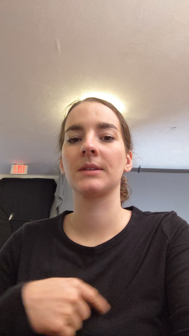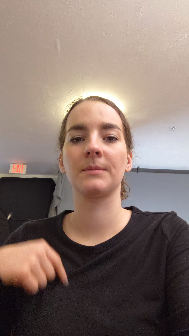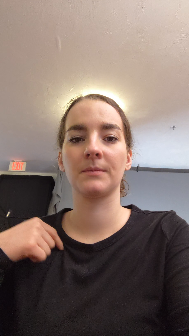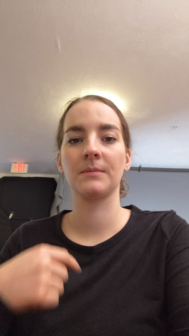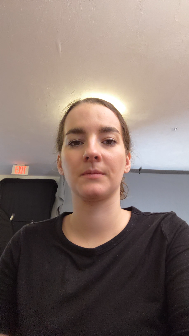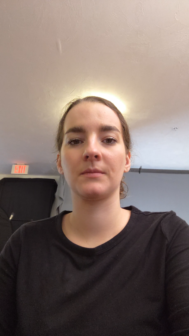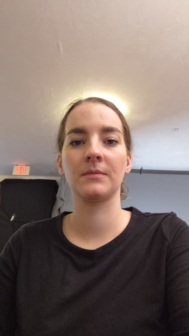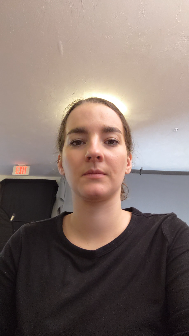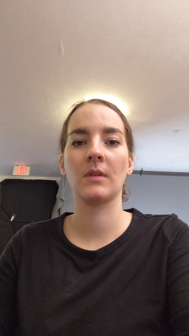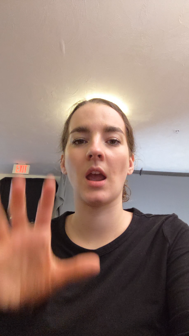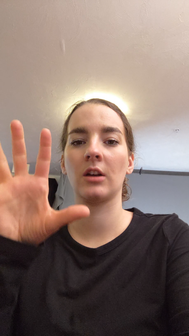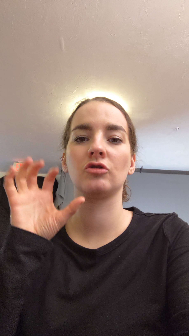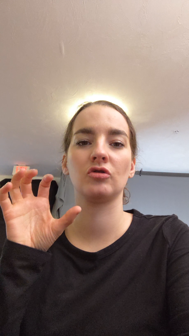catch